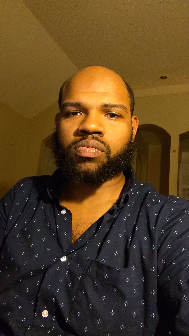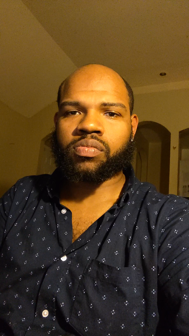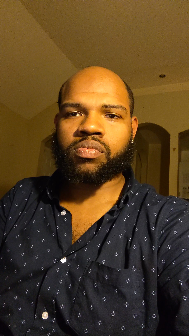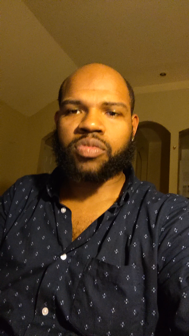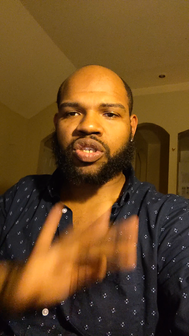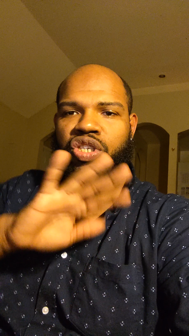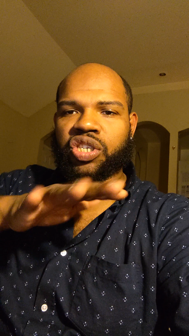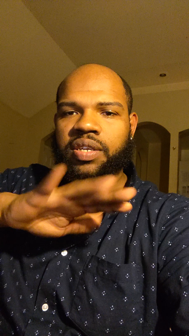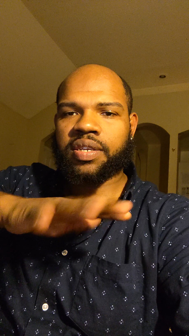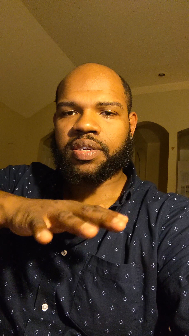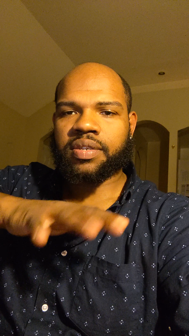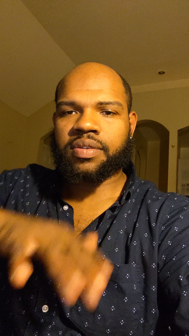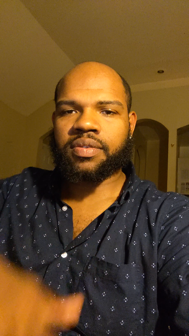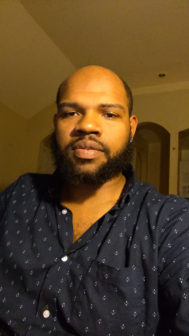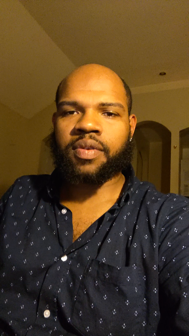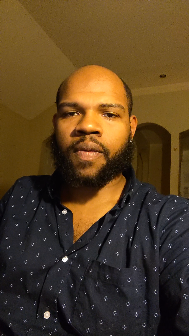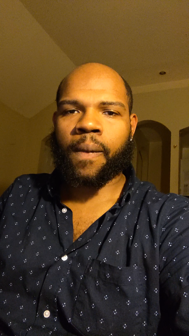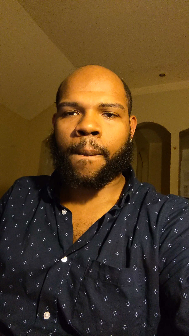cheese